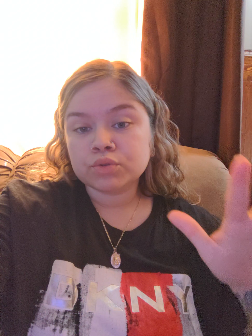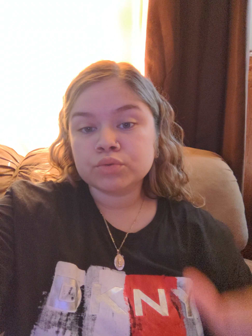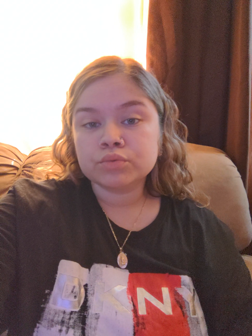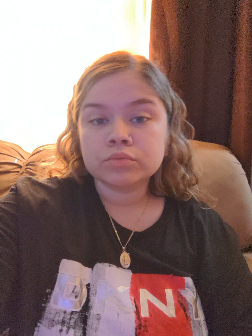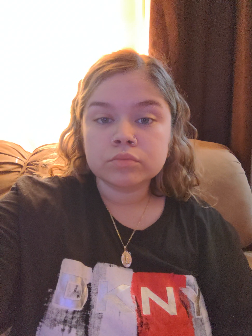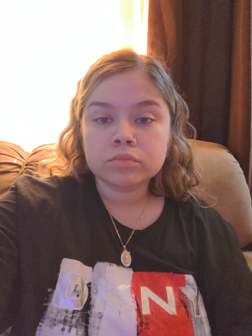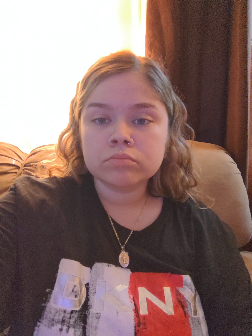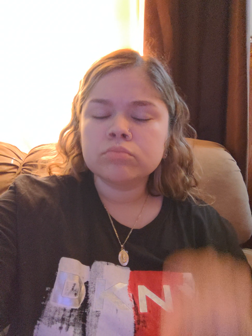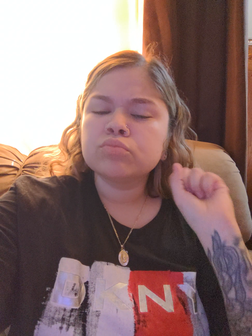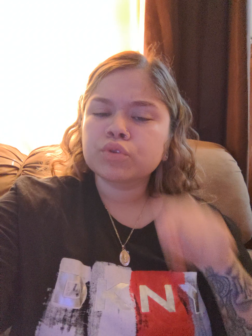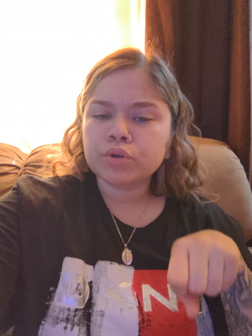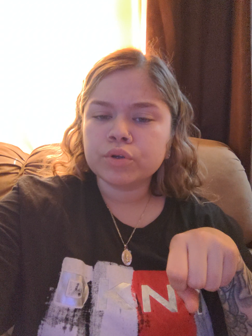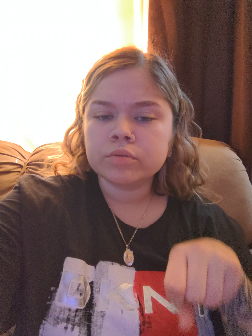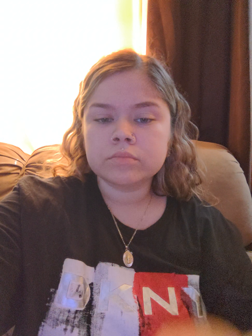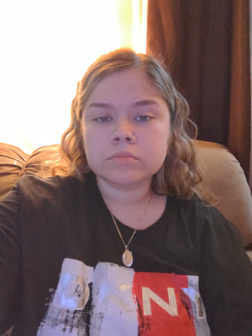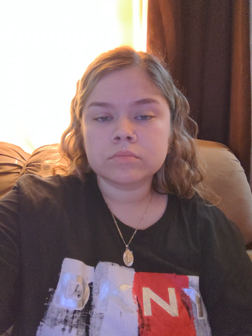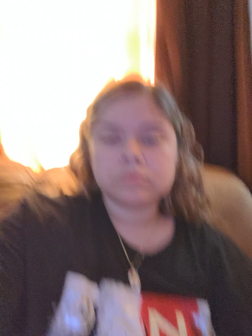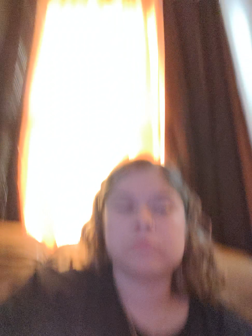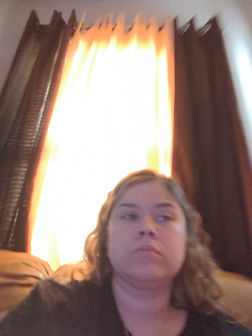could